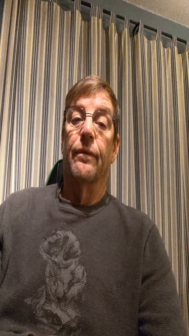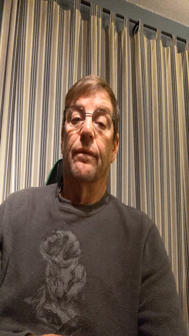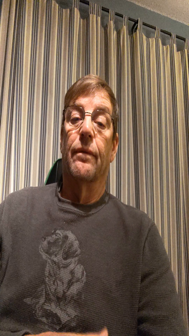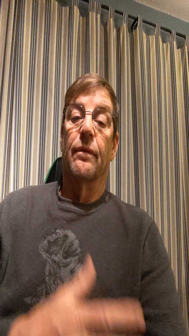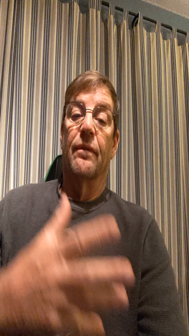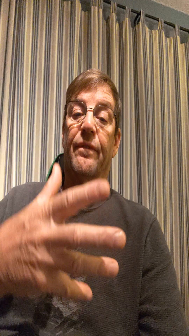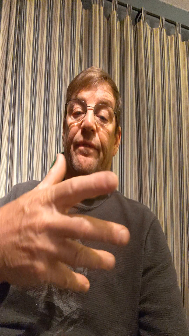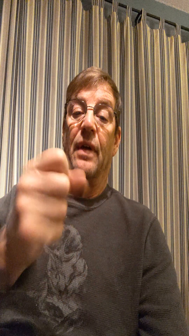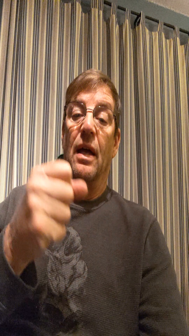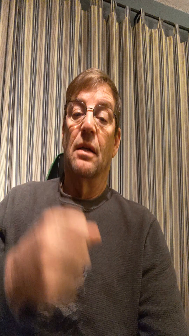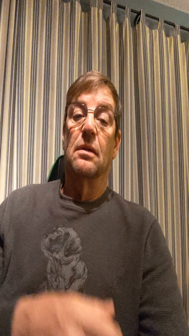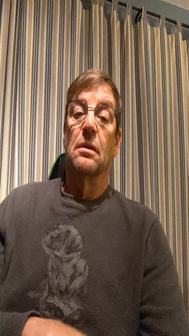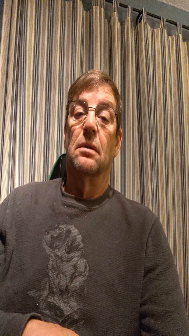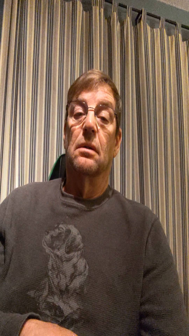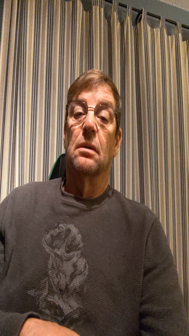fast